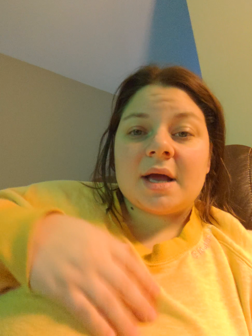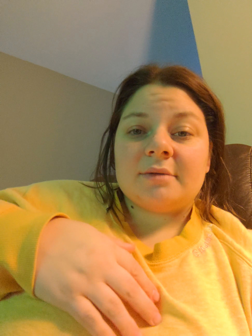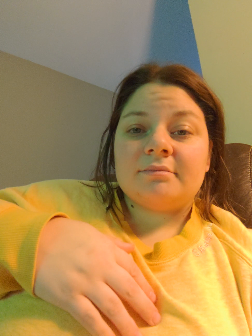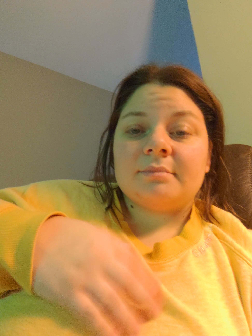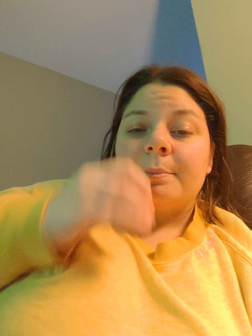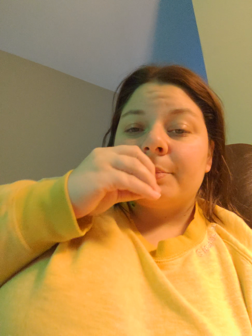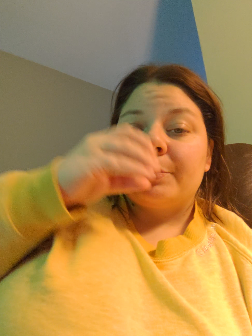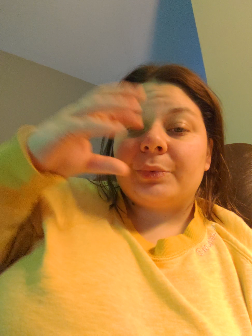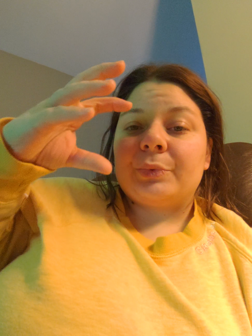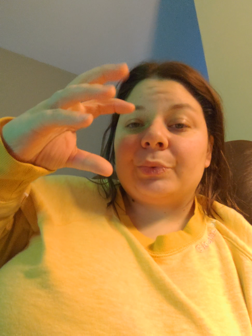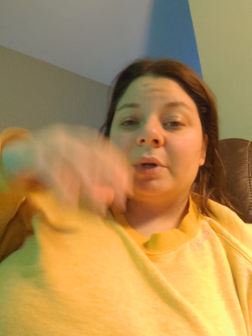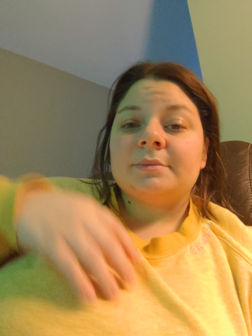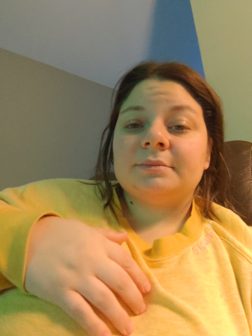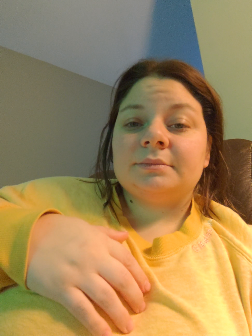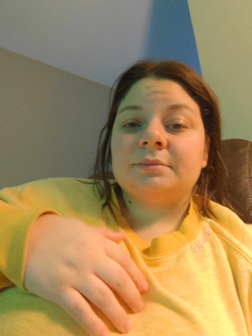balloon